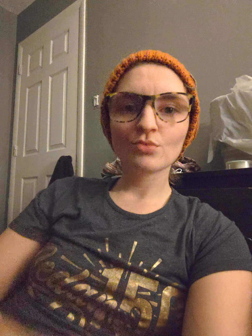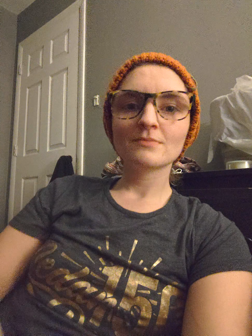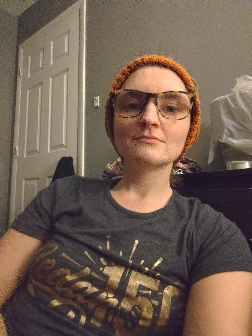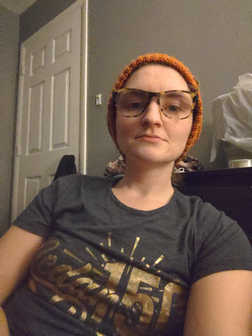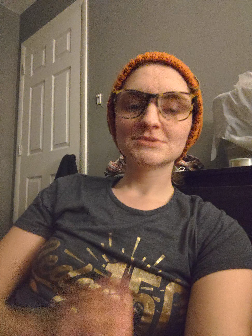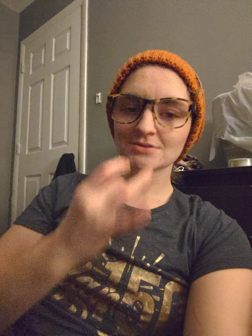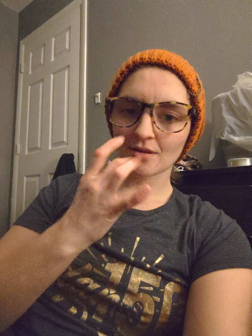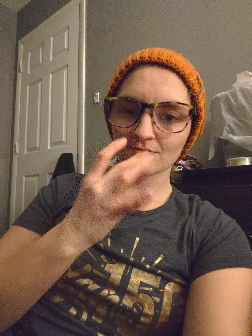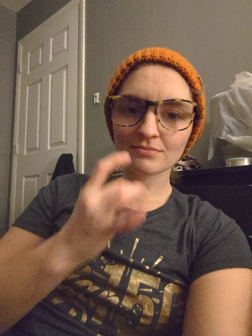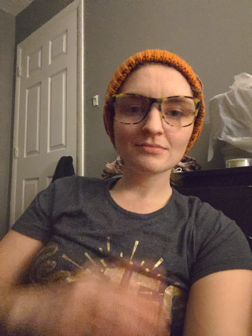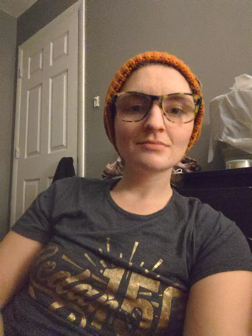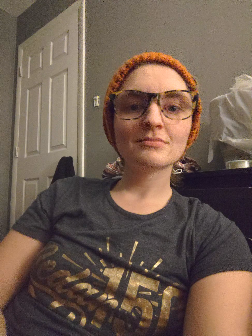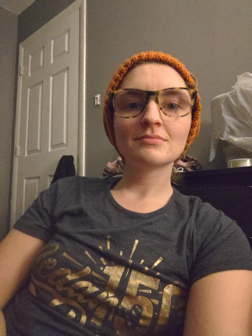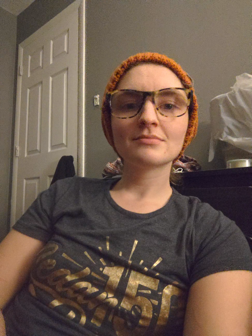snack